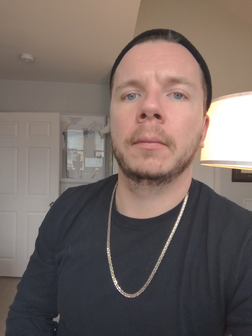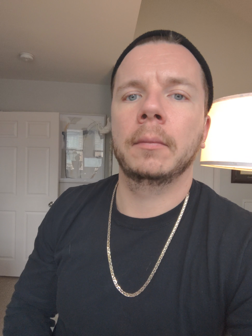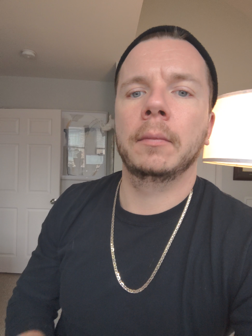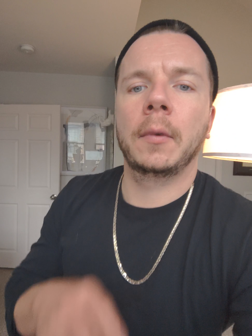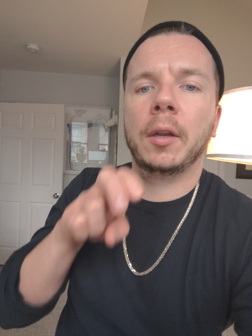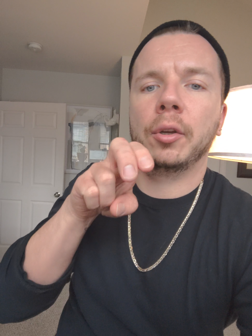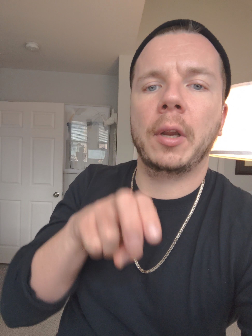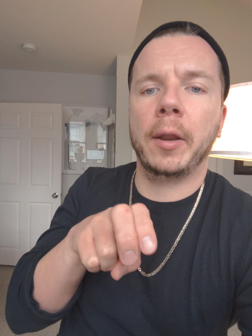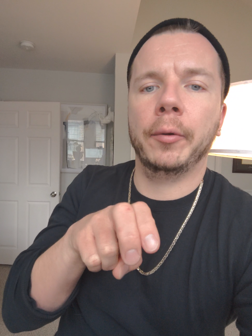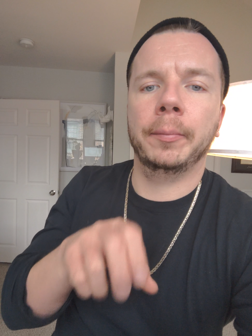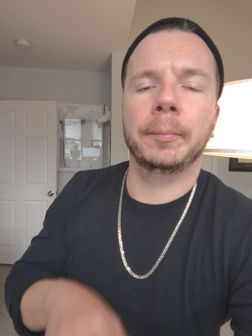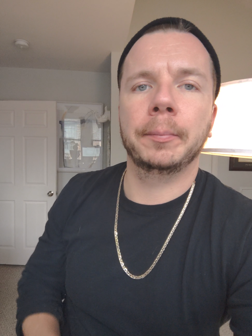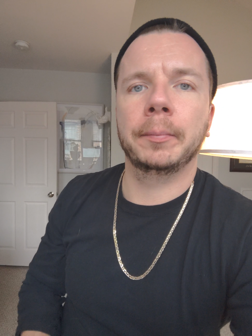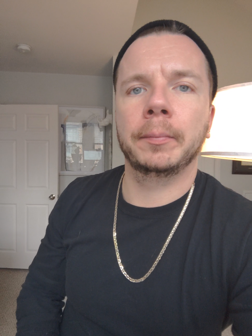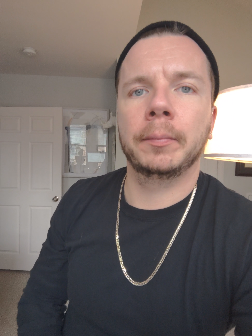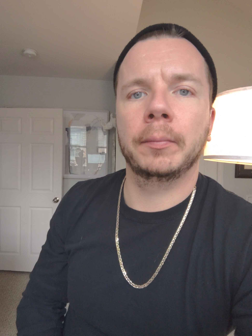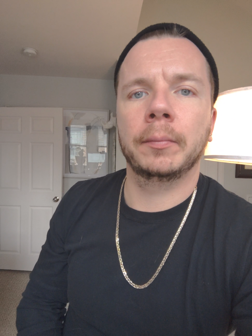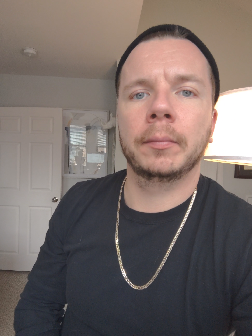chair